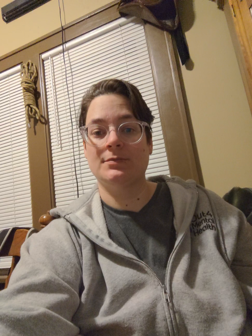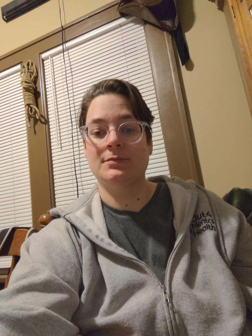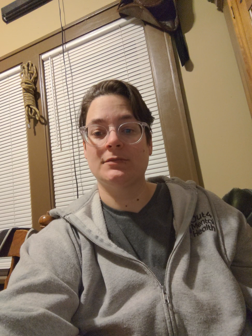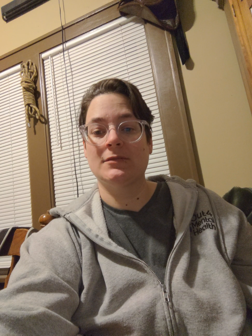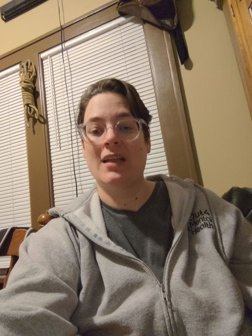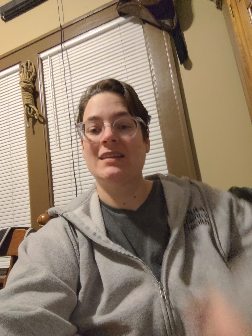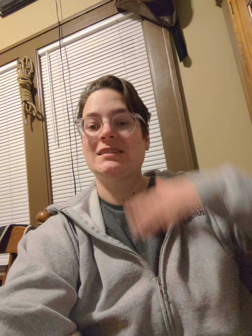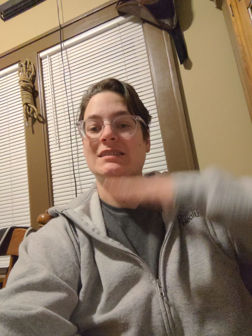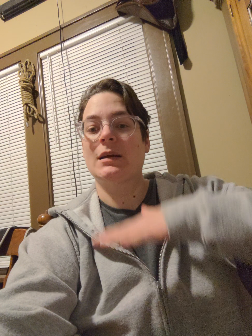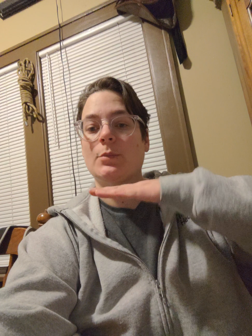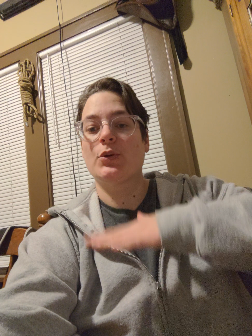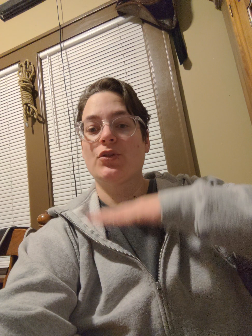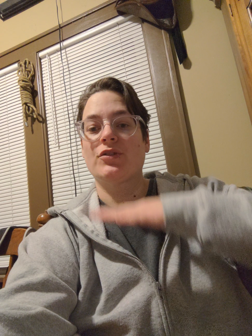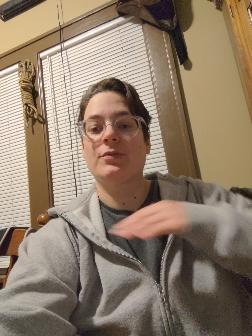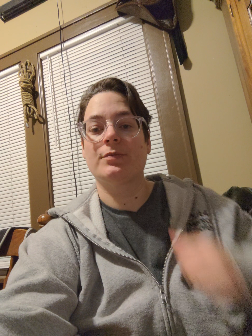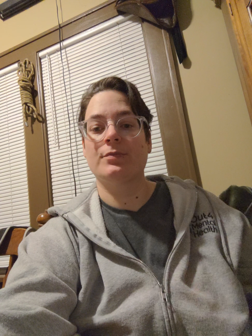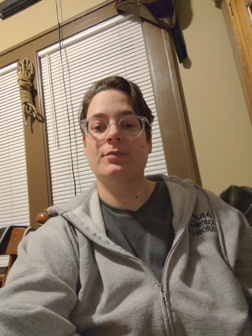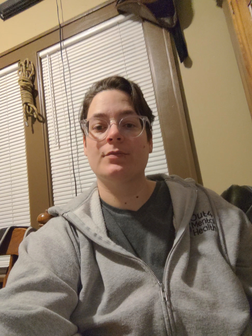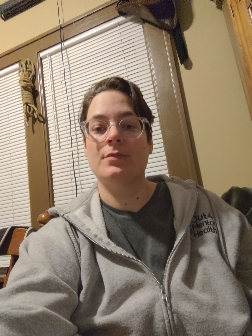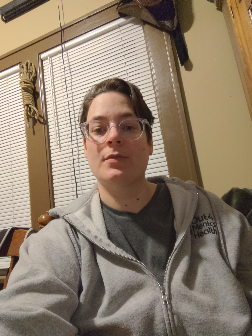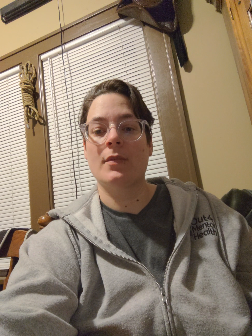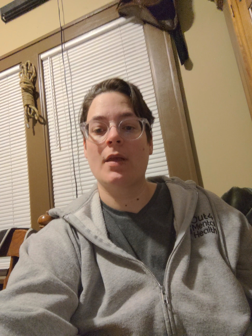table